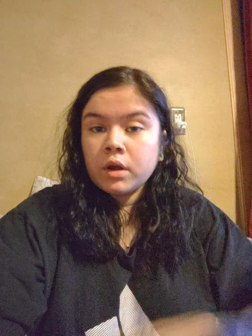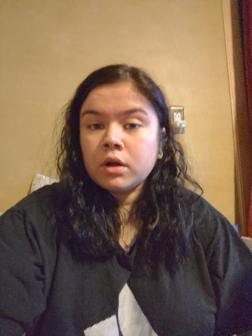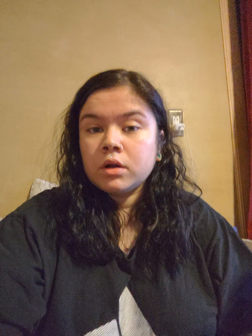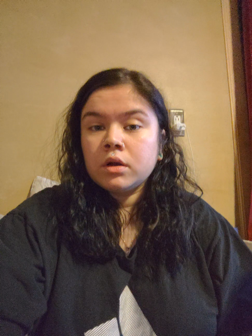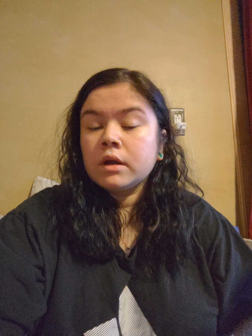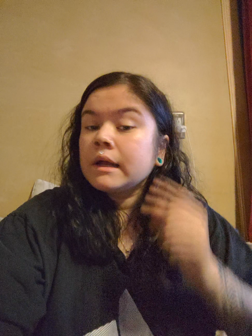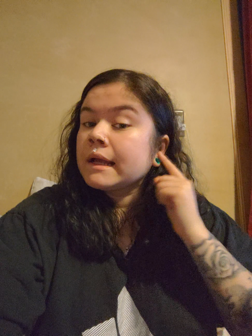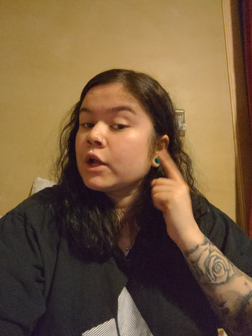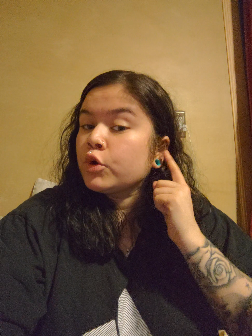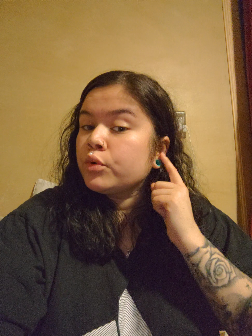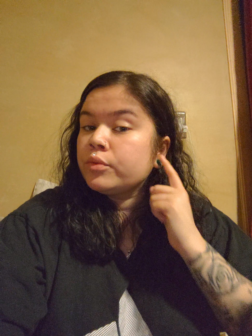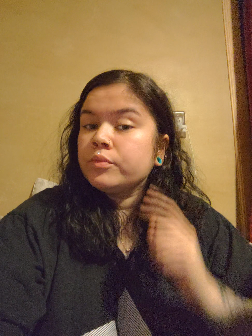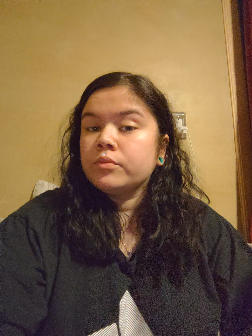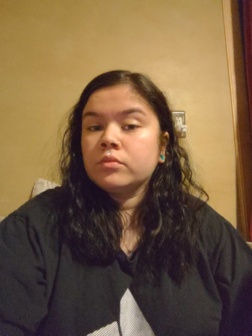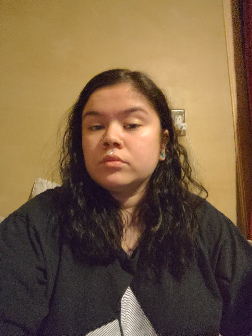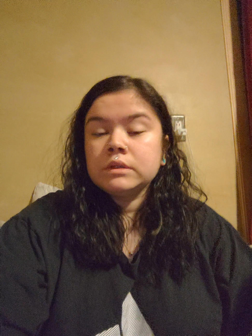ear